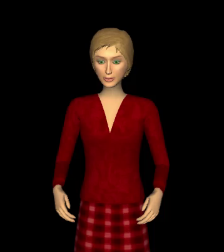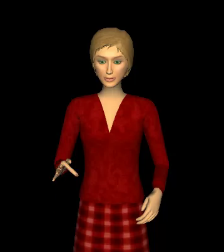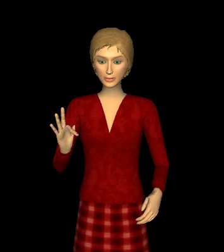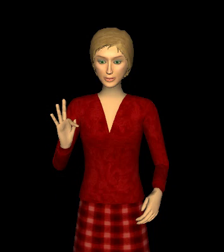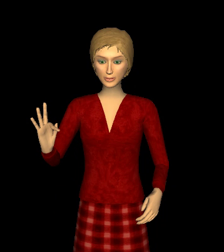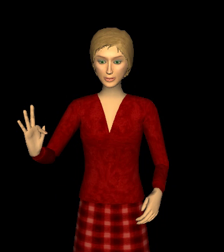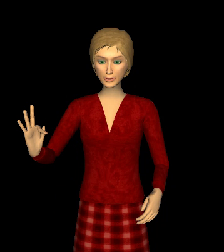فرنسا